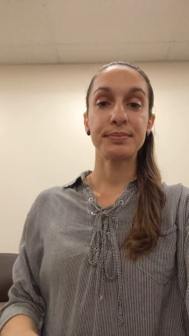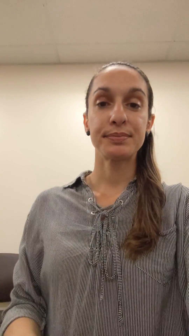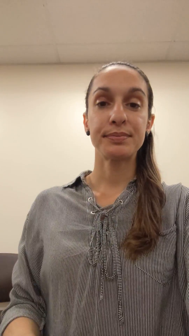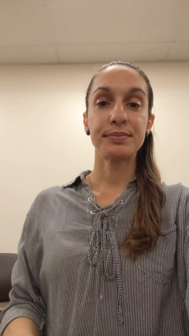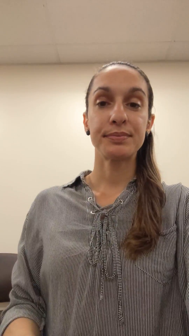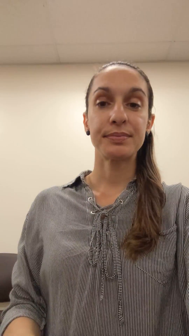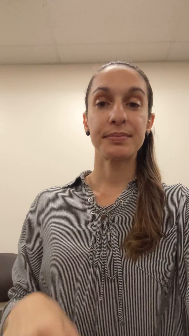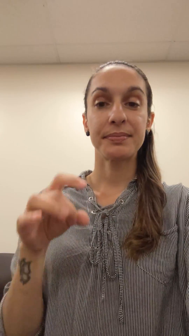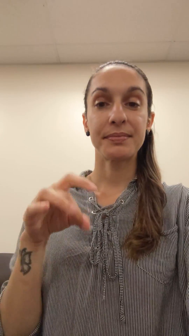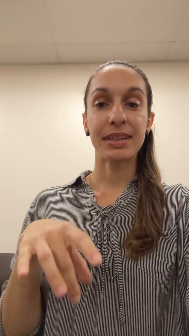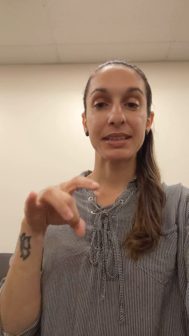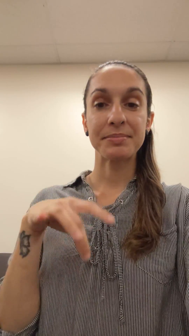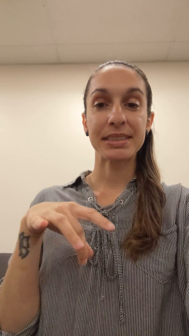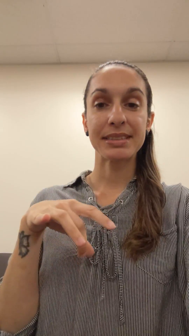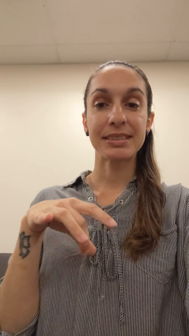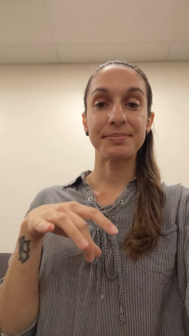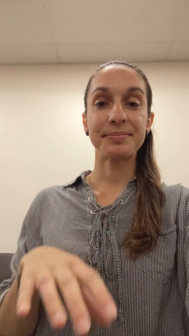pumpkin